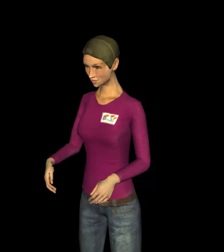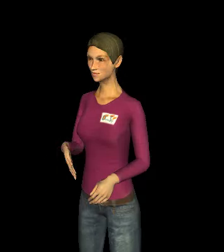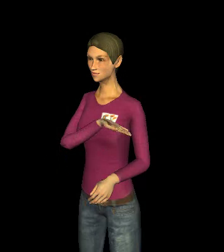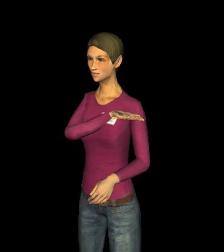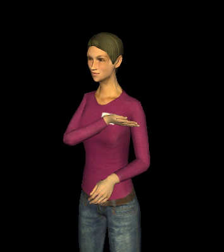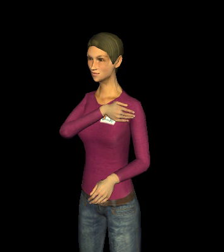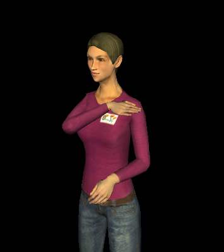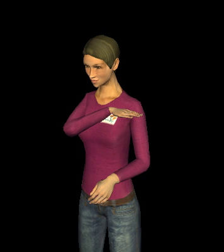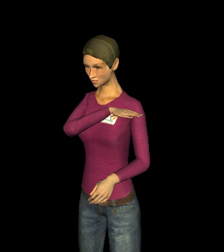مسؤول